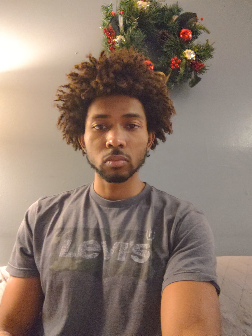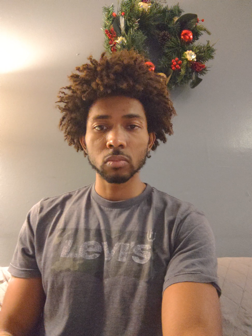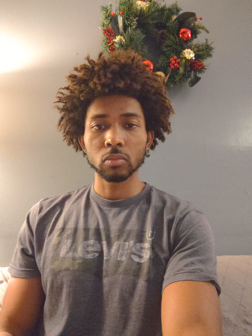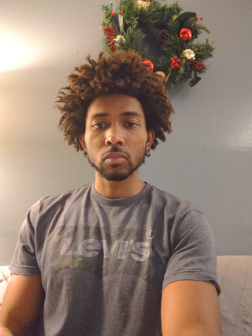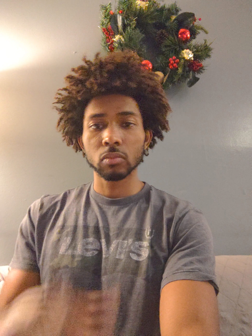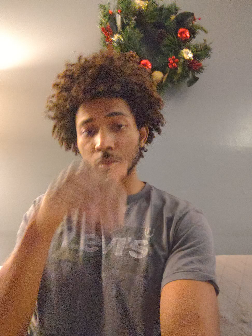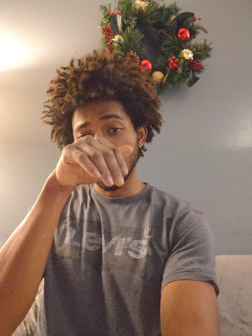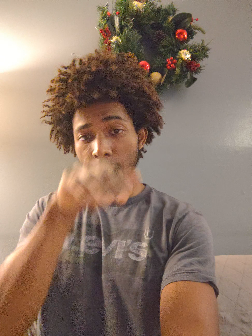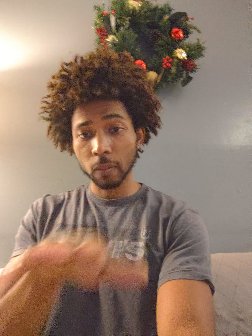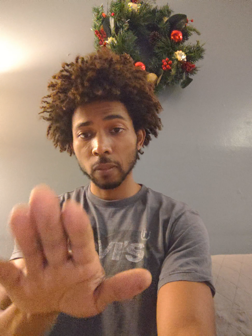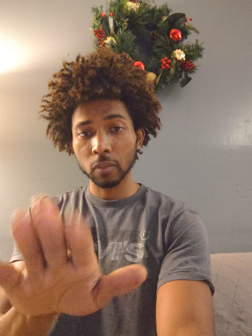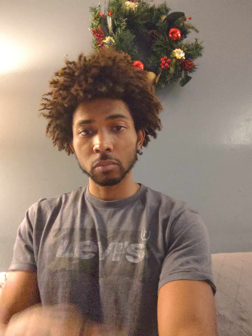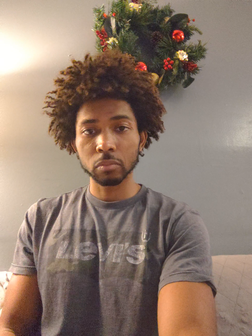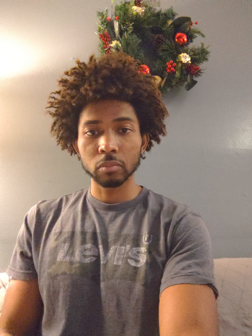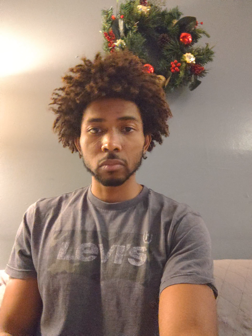elephant